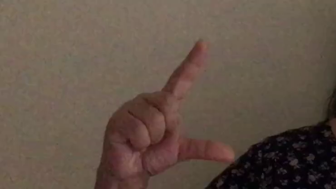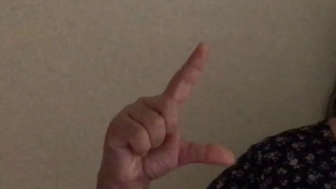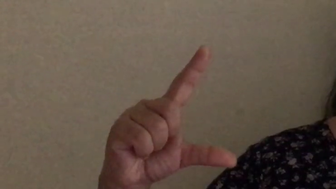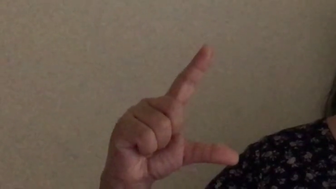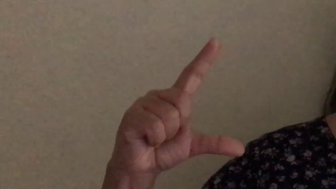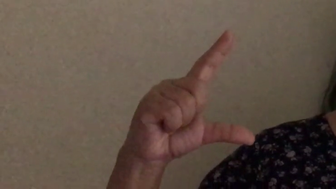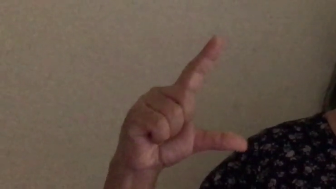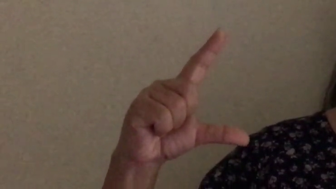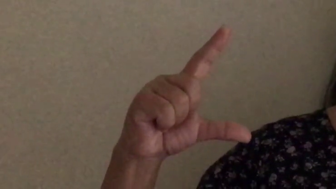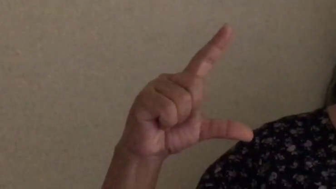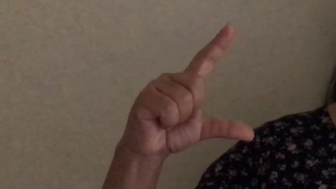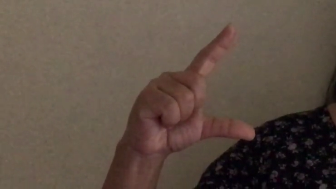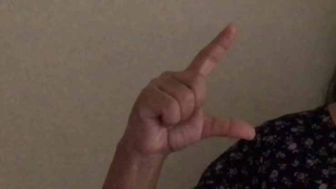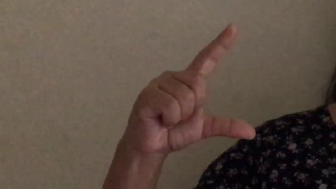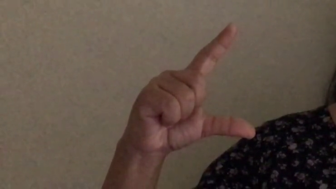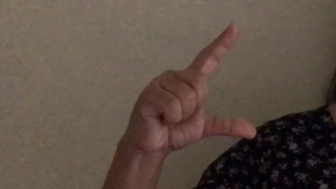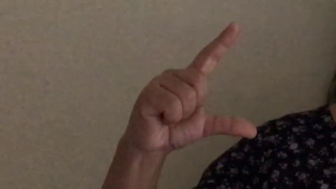ख